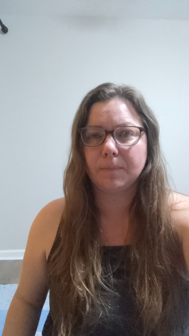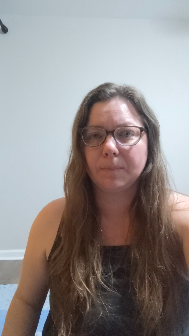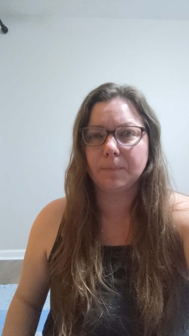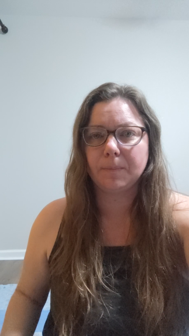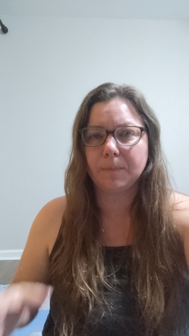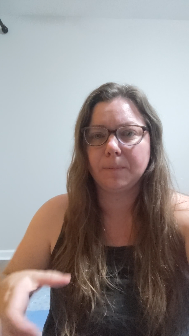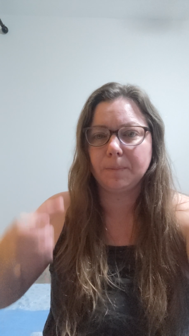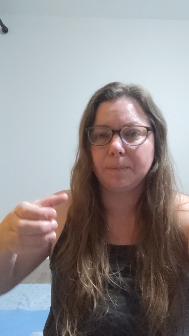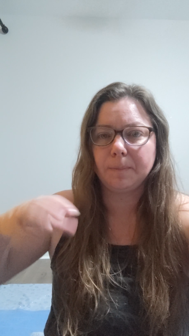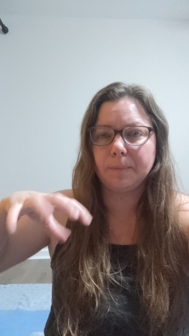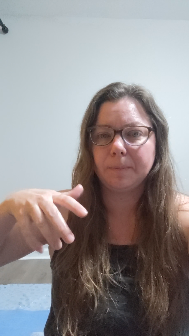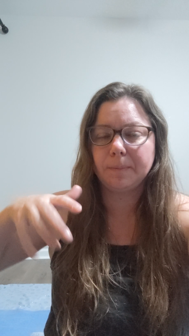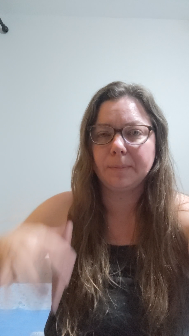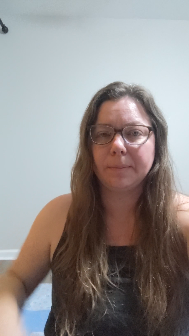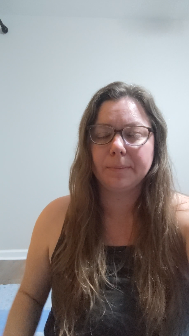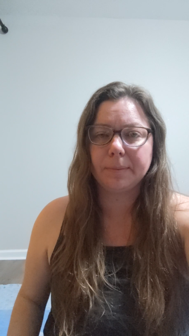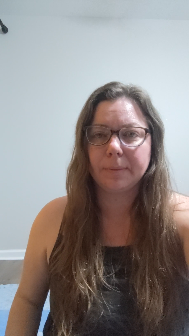jar